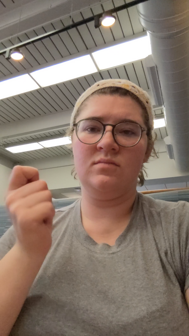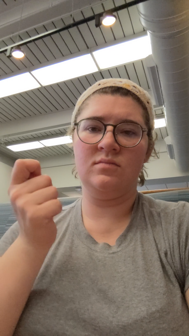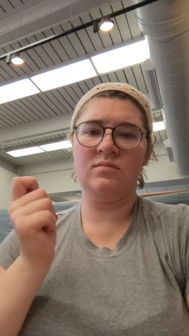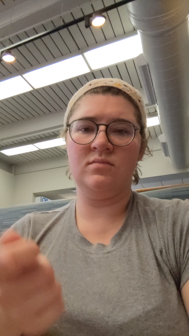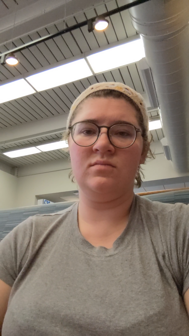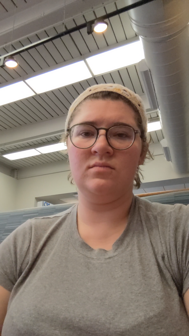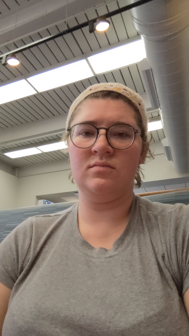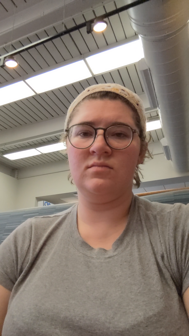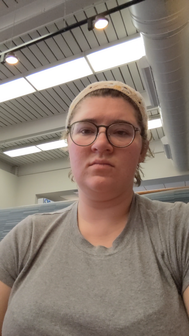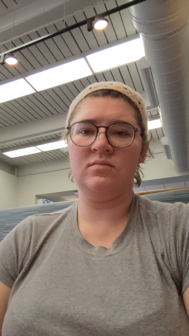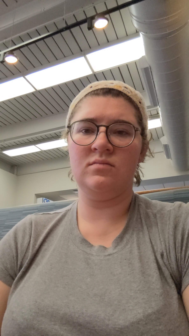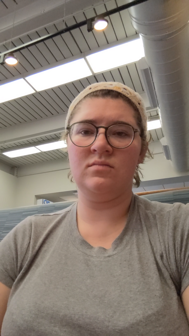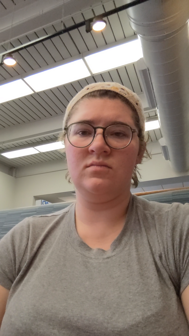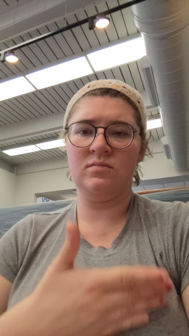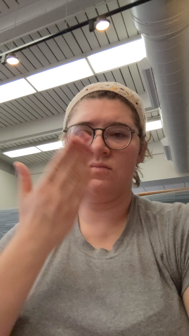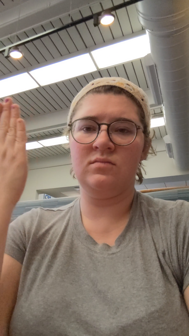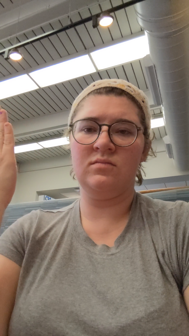all gone